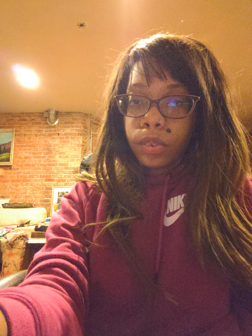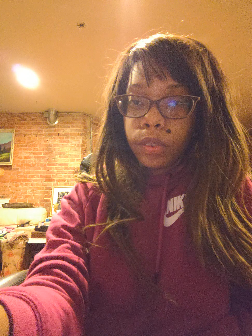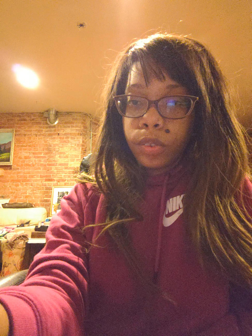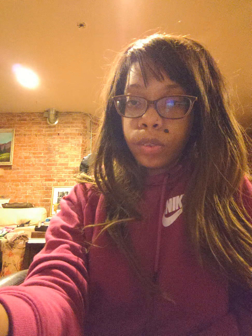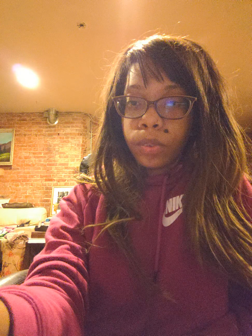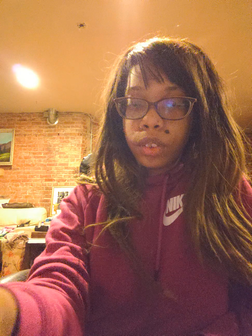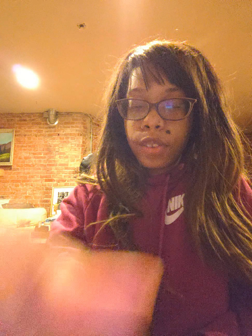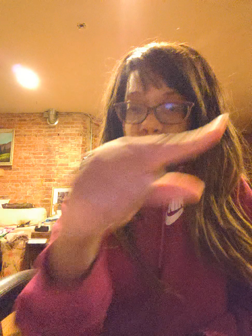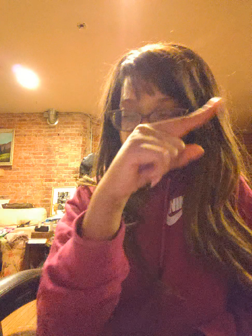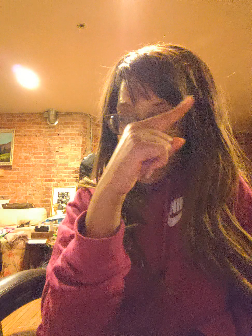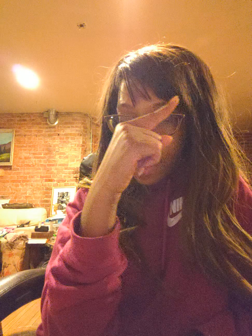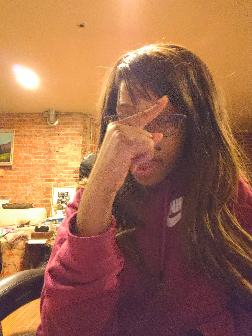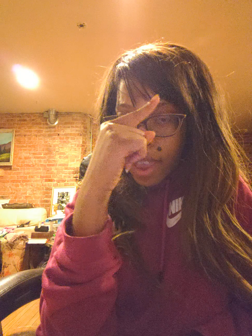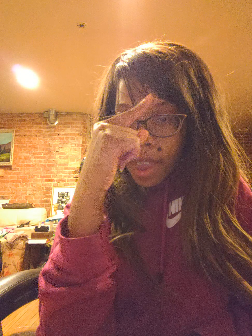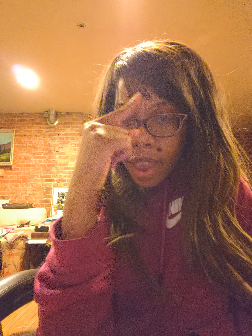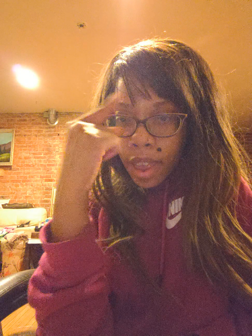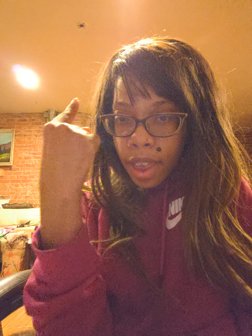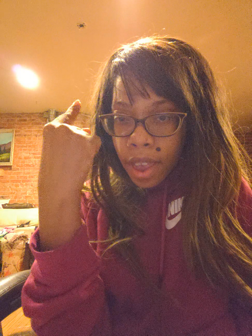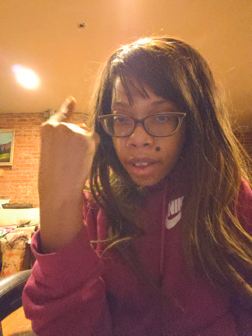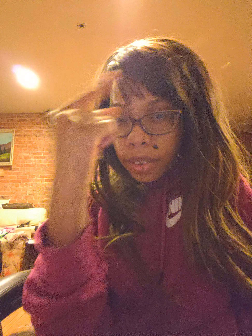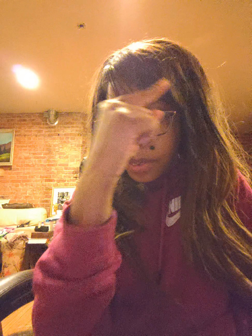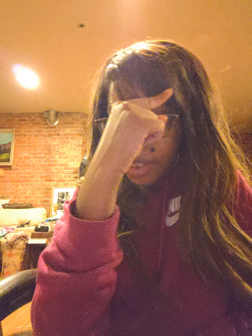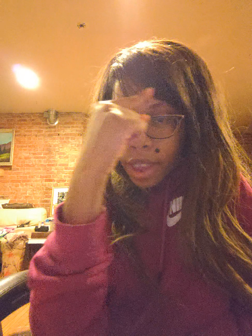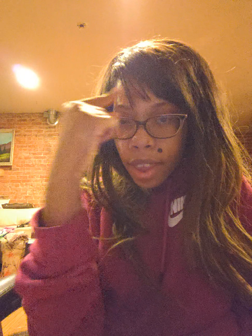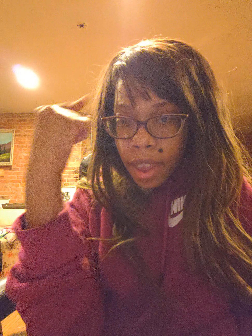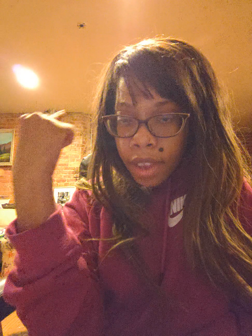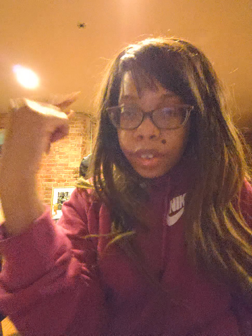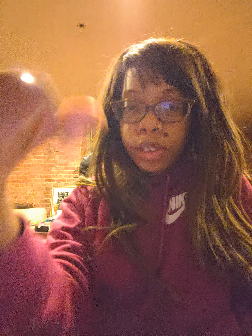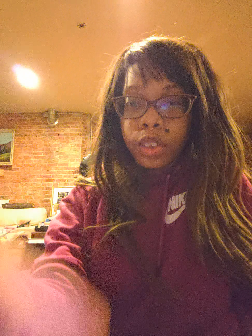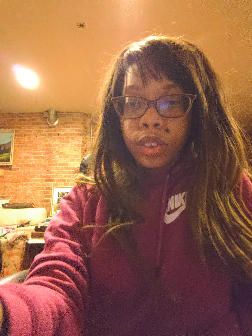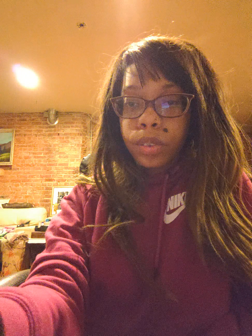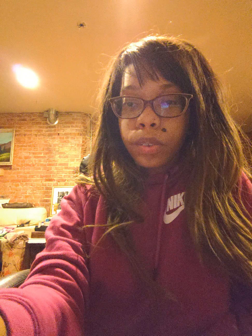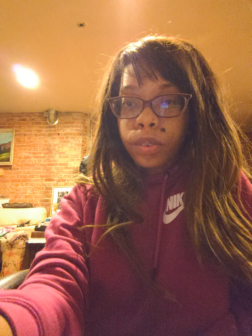black